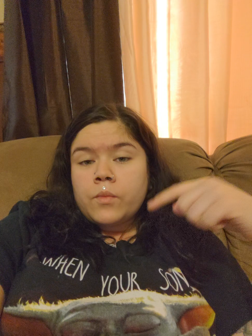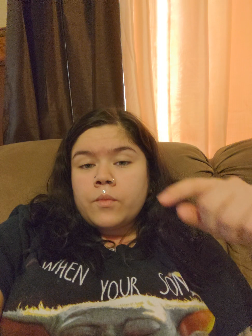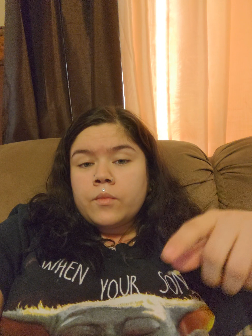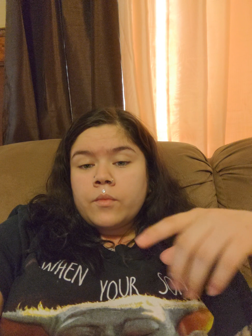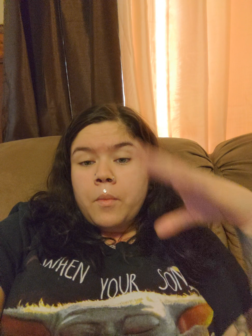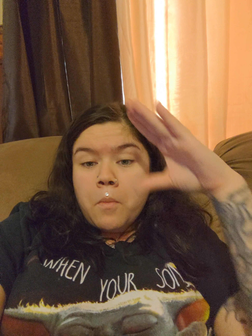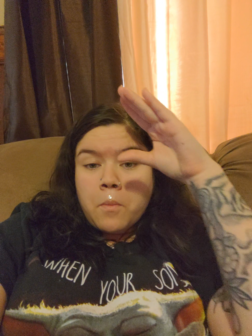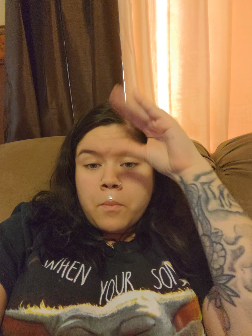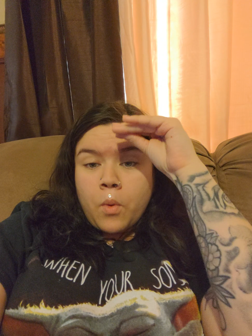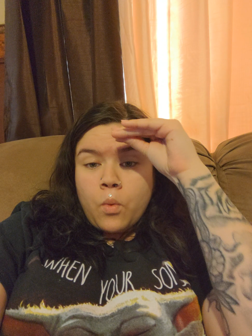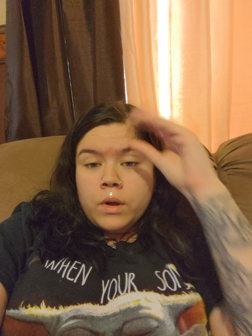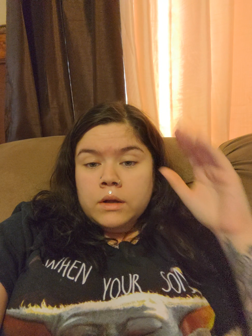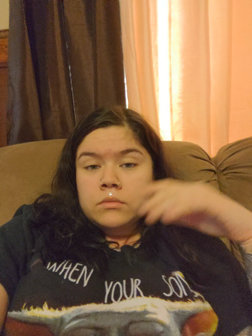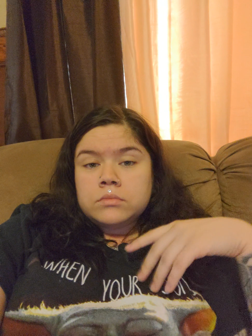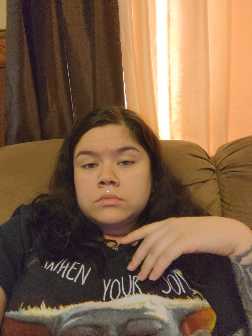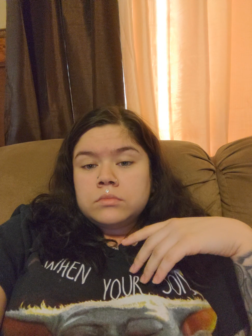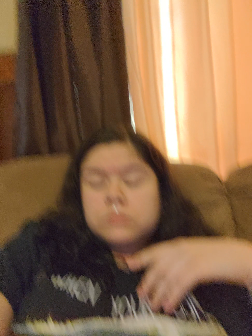boy